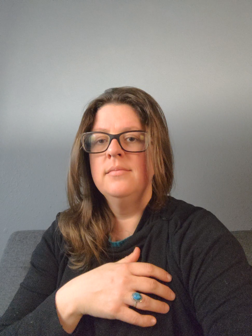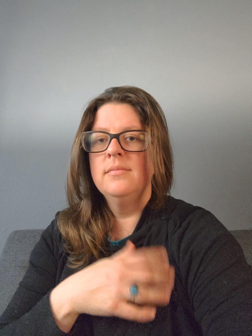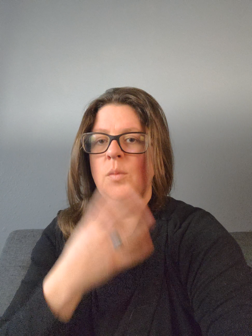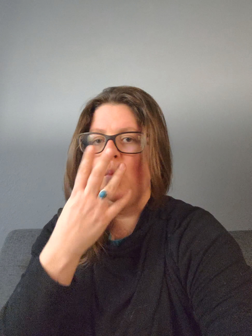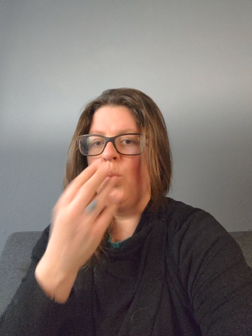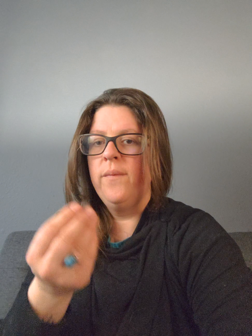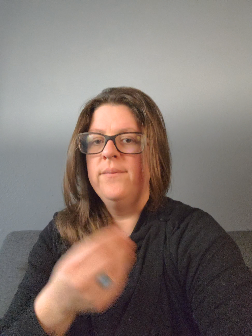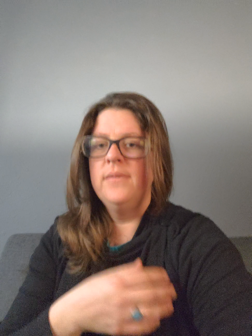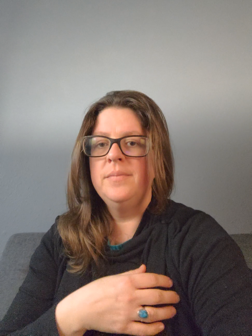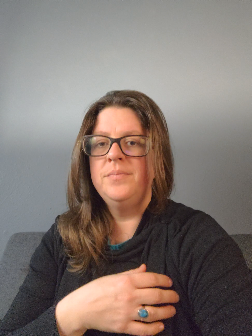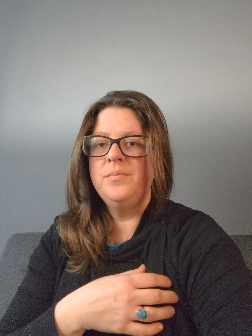wolf